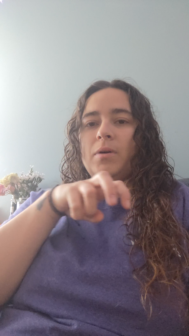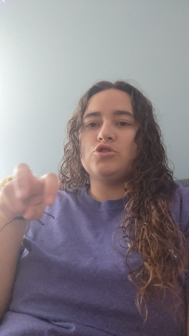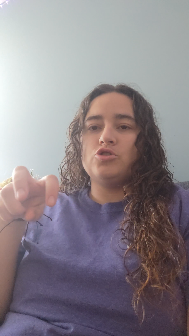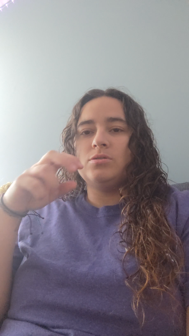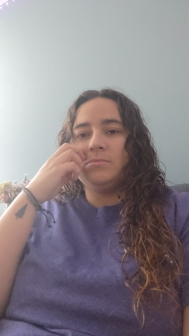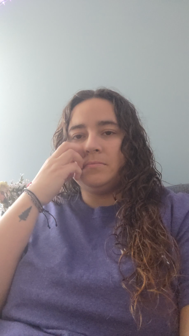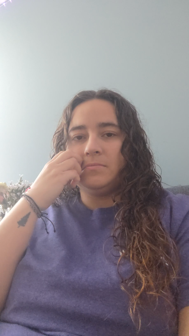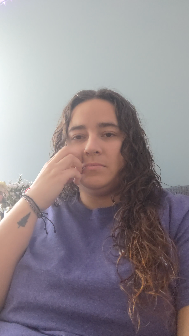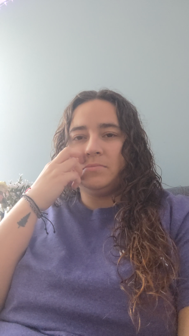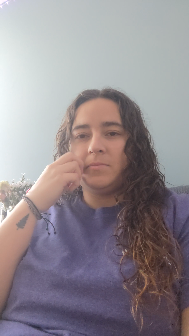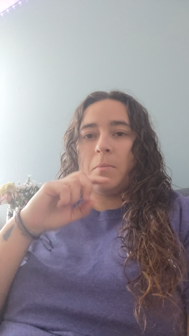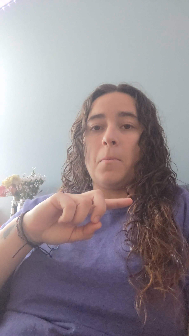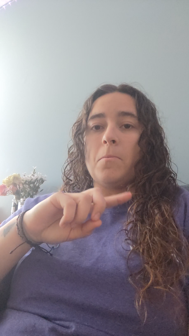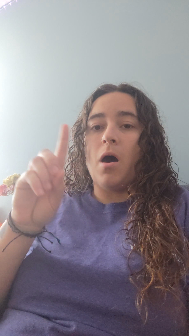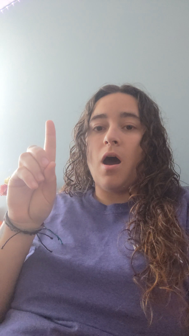but